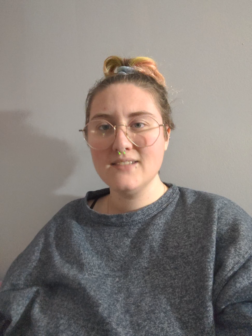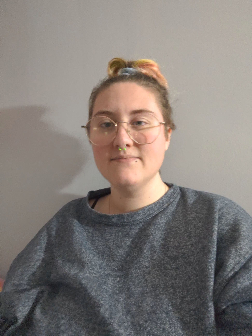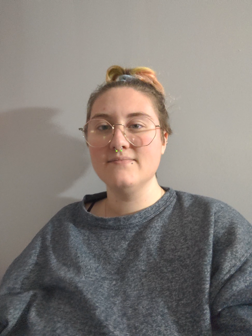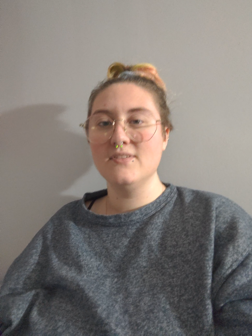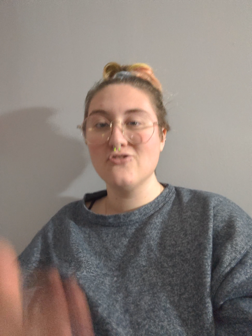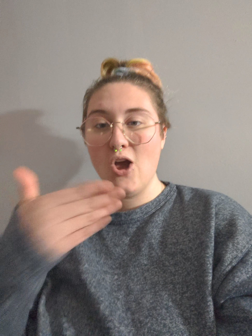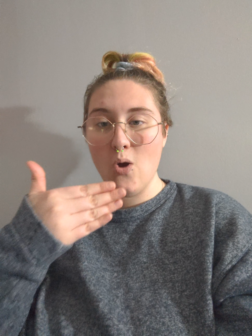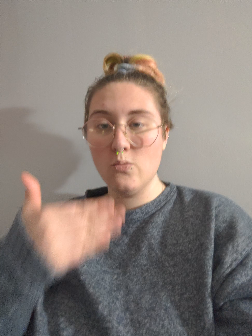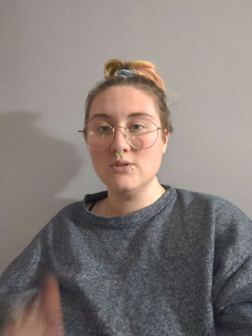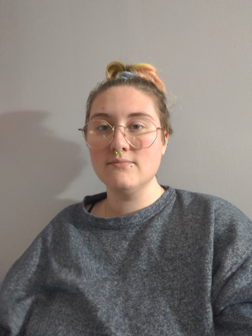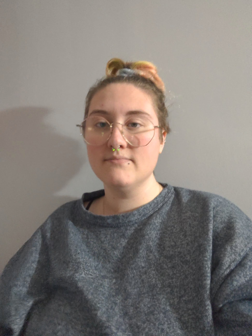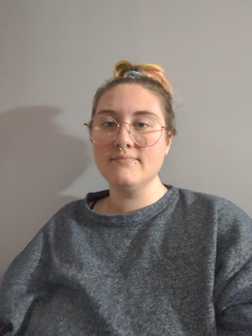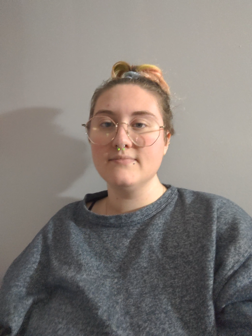close